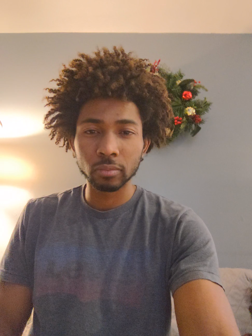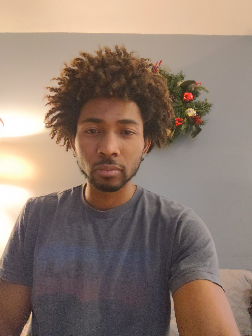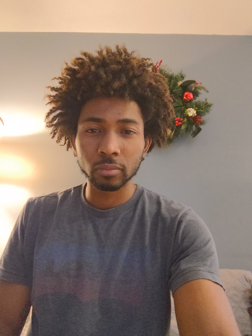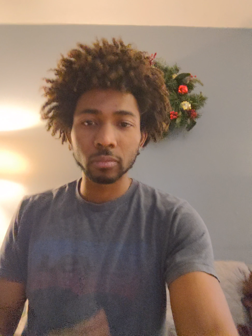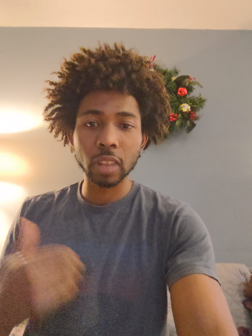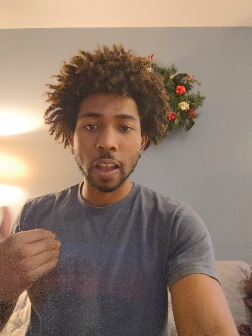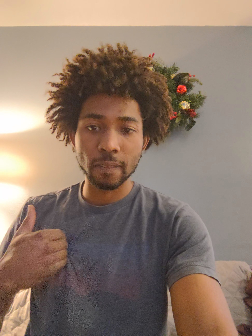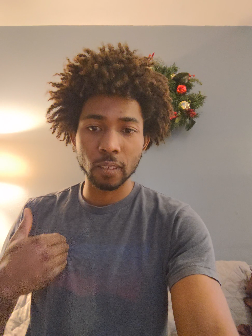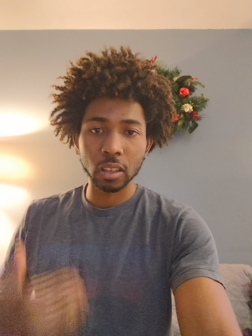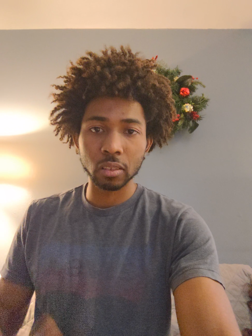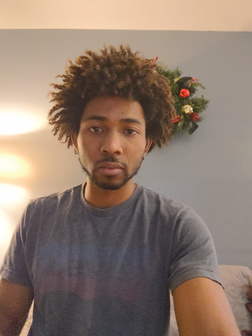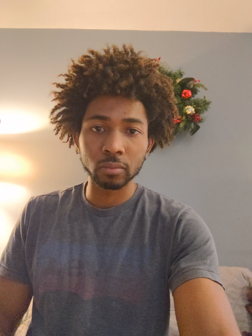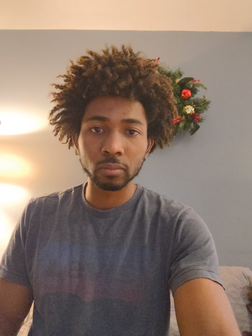have